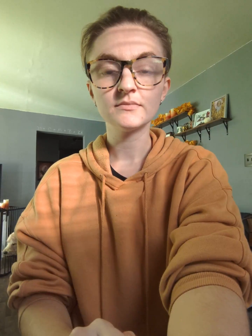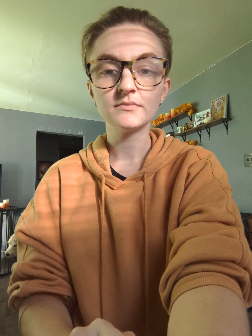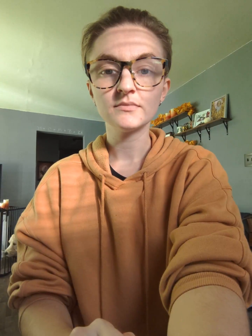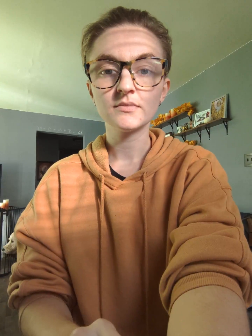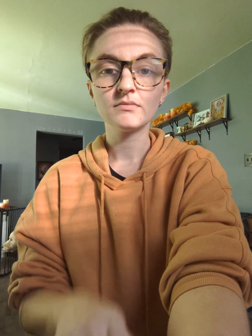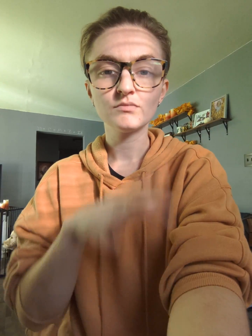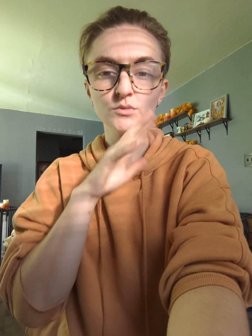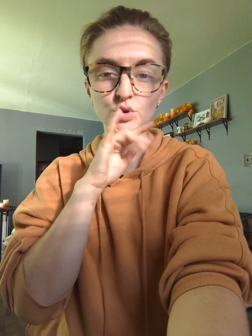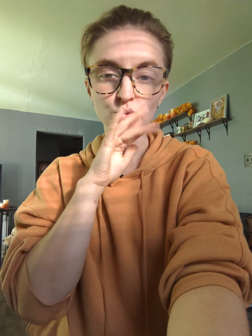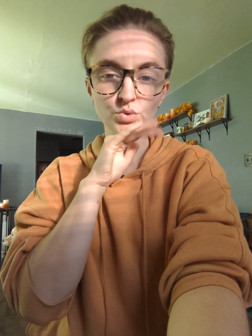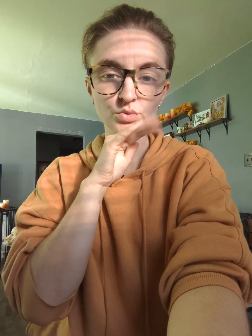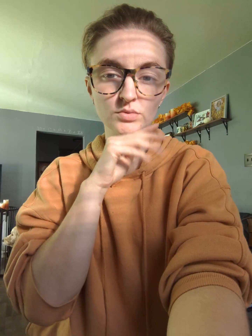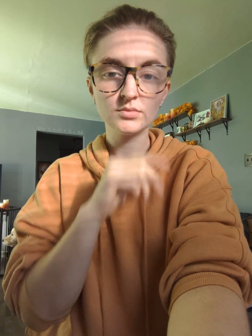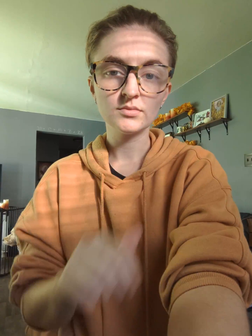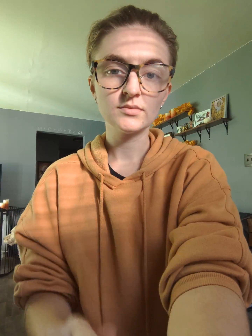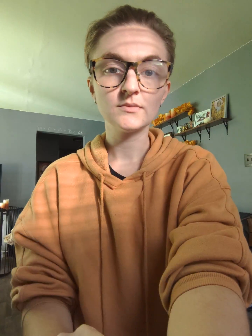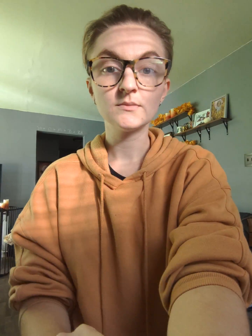naughty